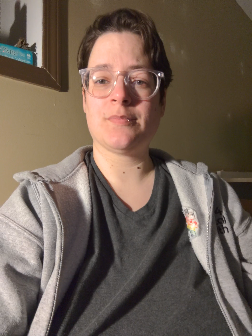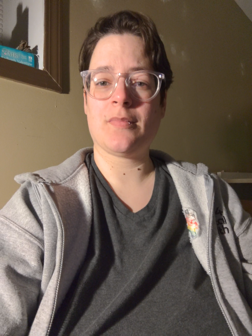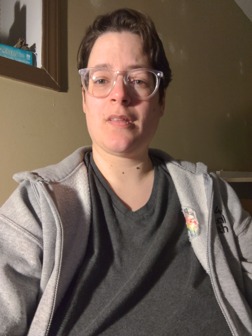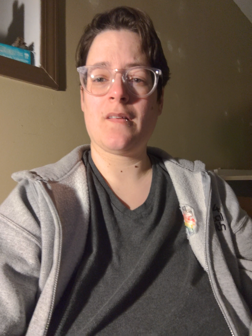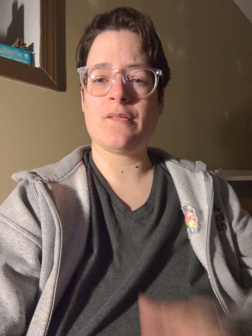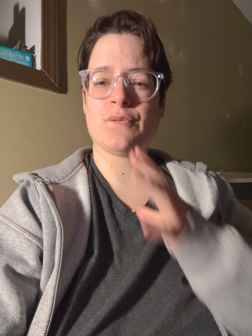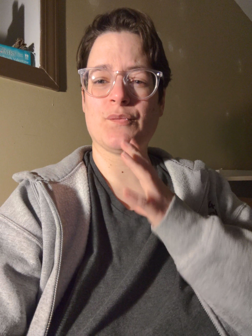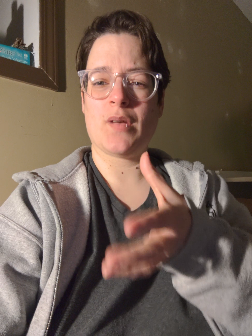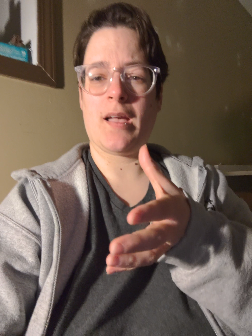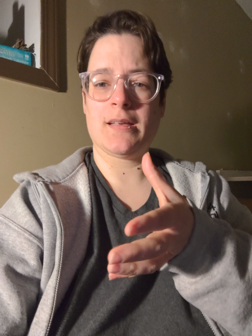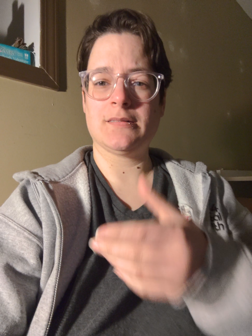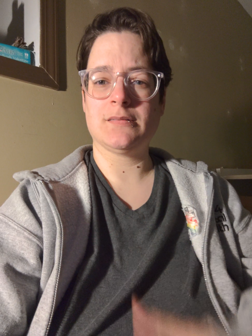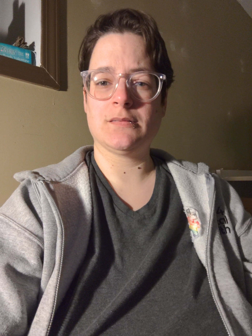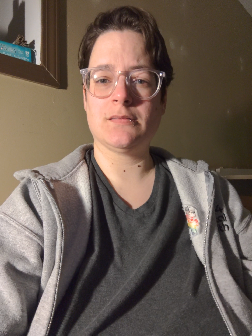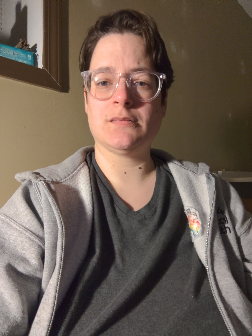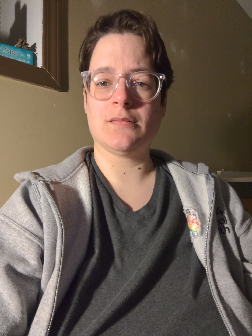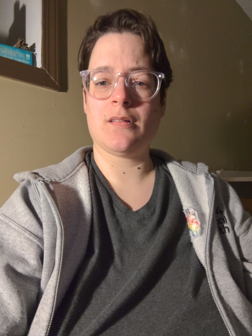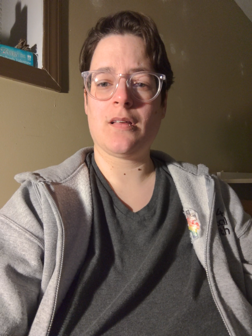fine